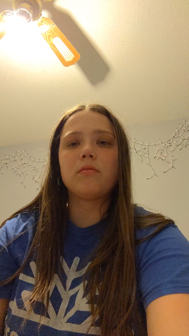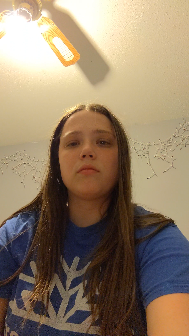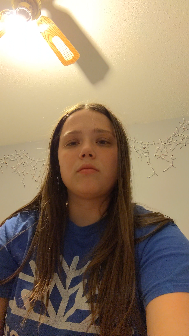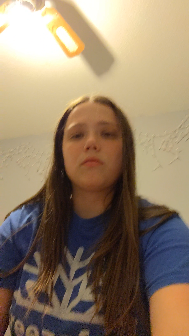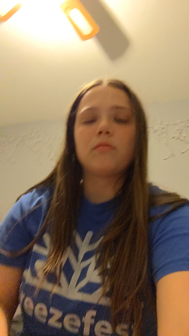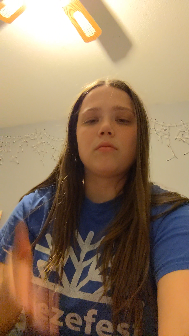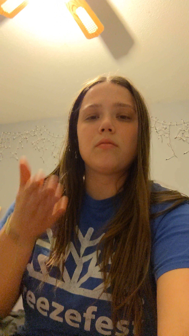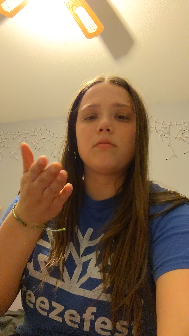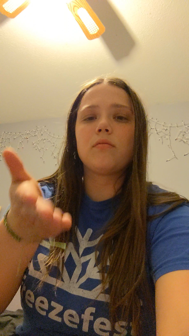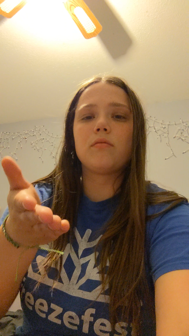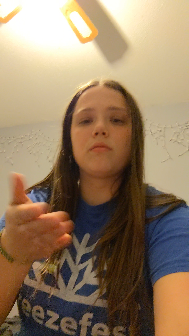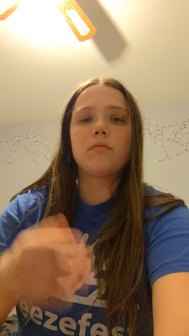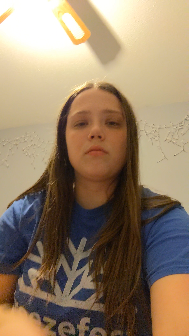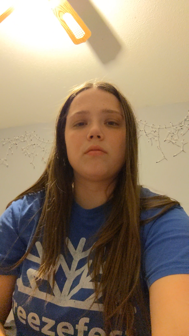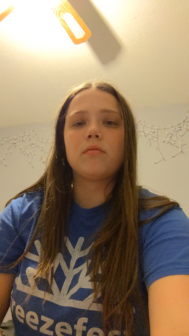oven